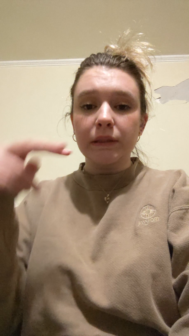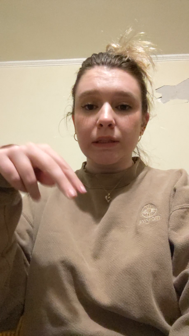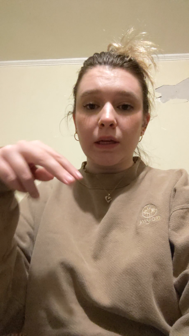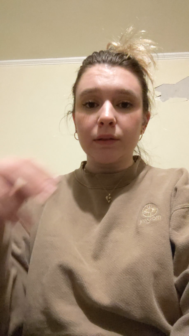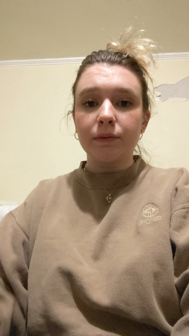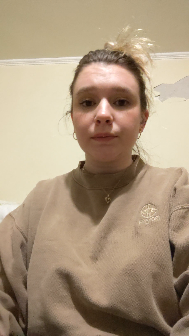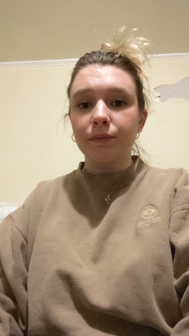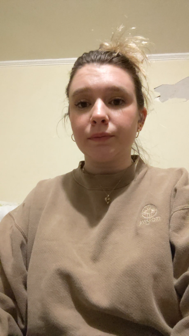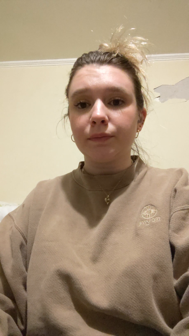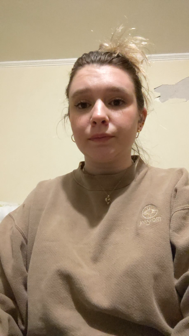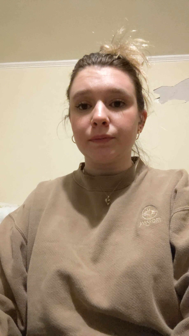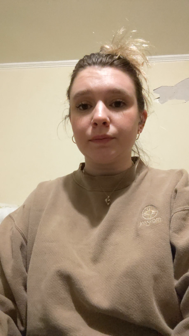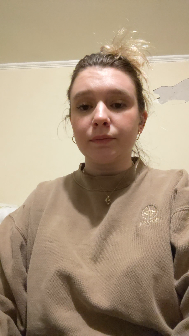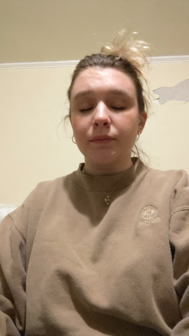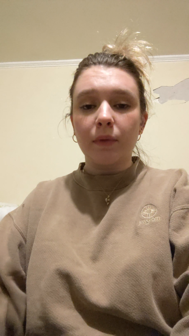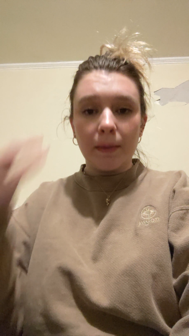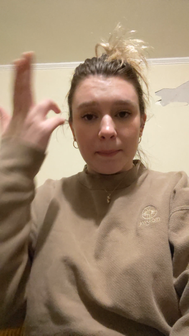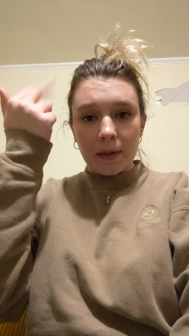bunny